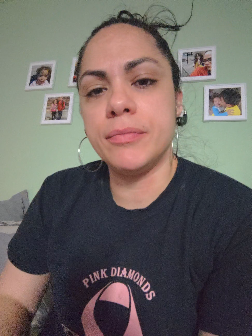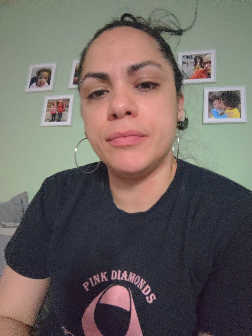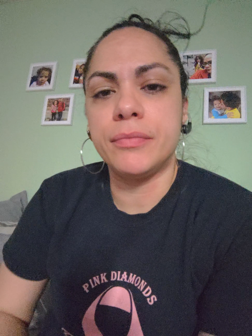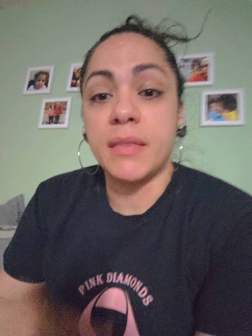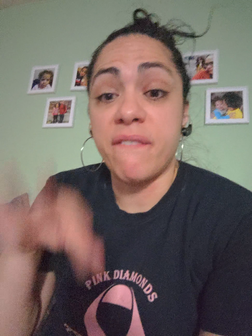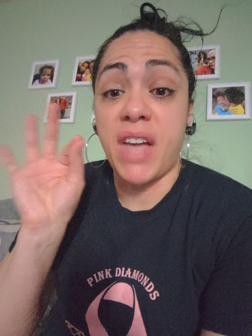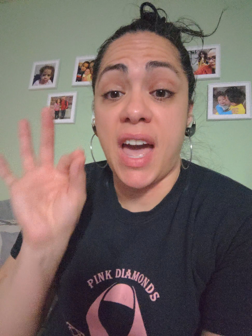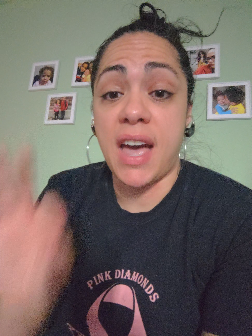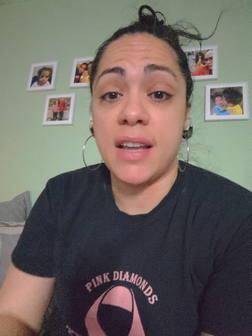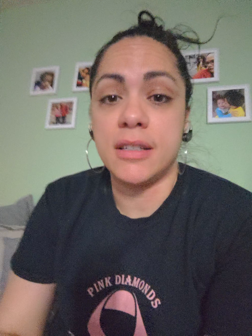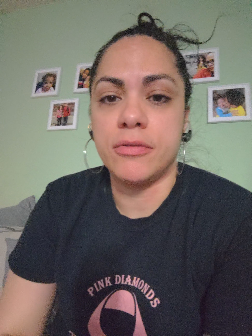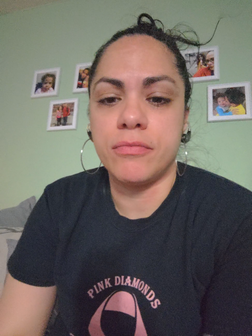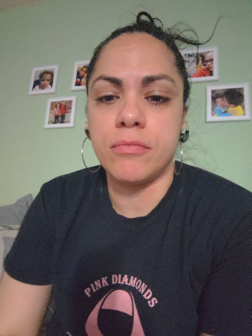find